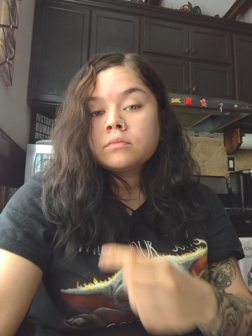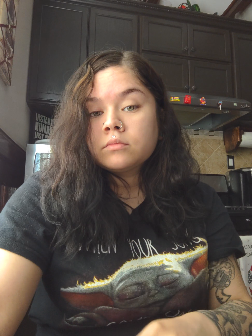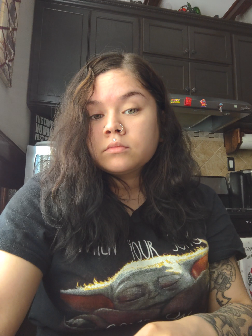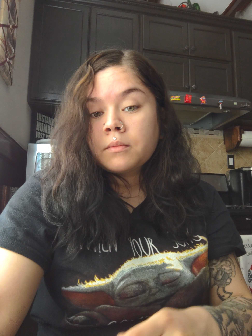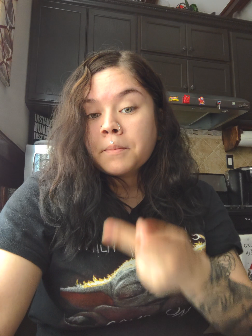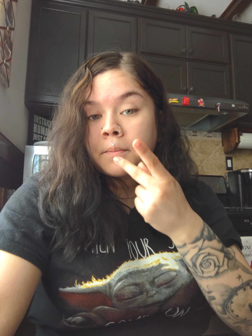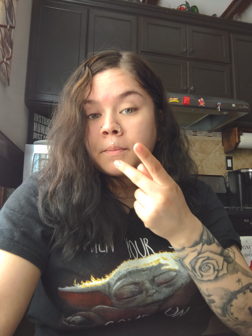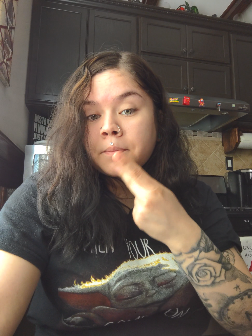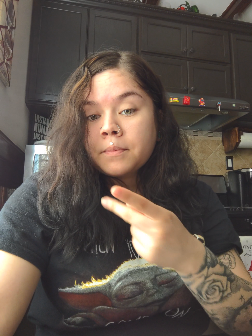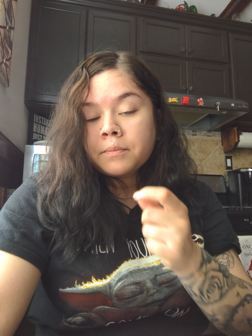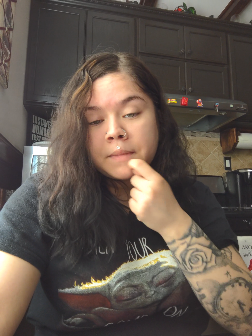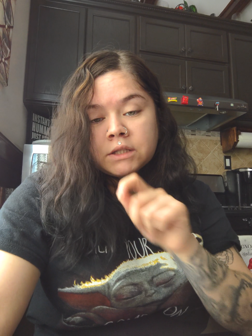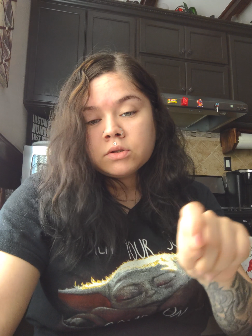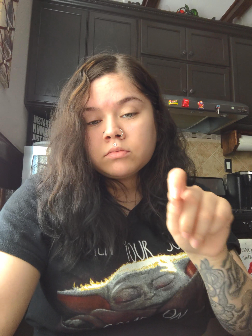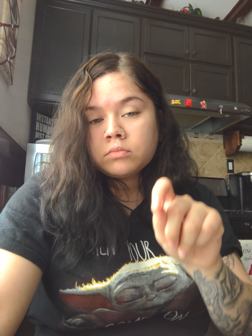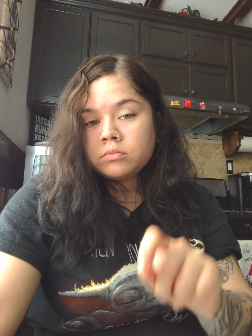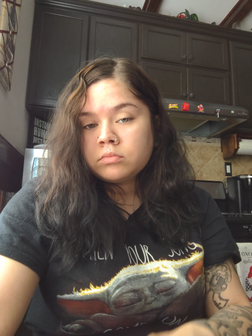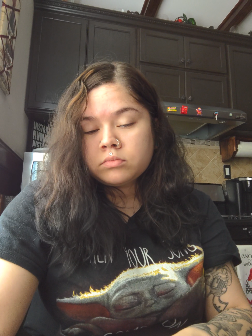pencil